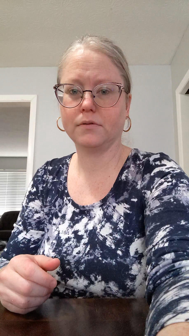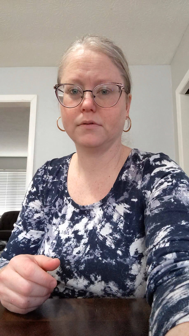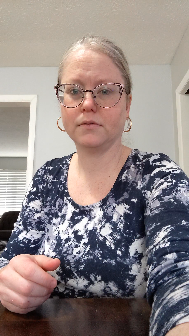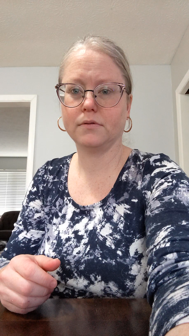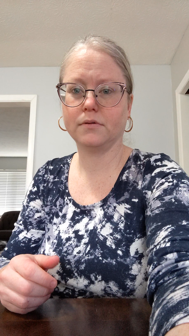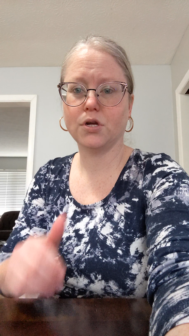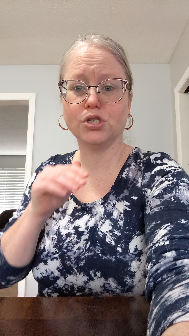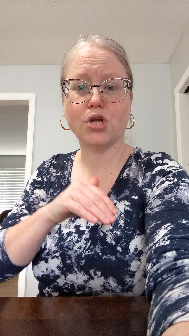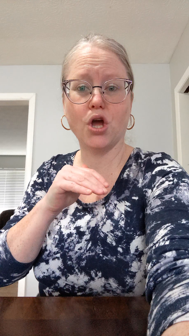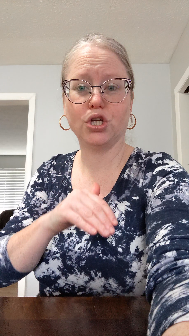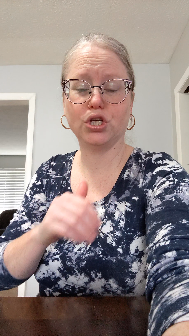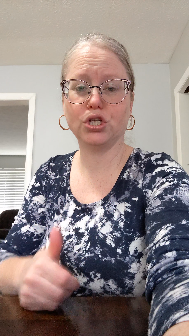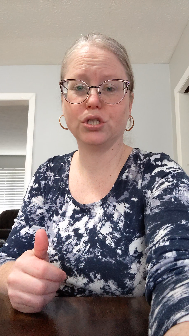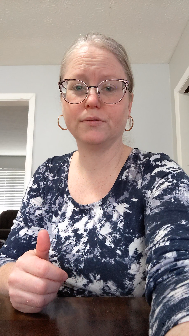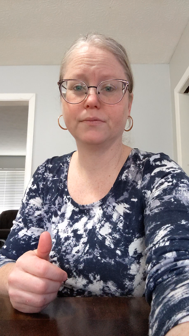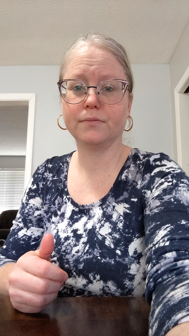doctor